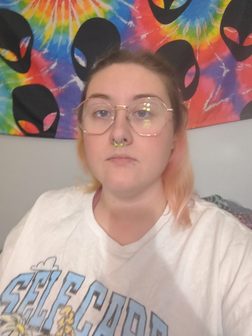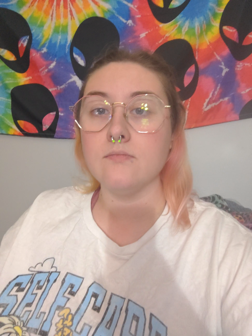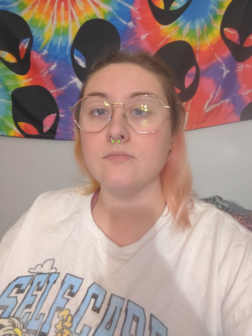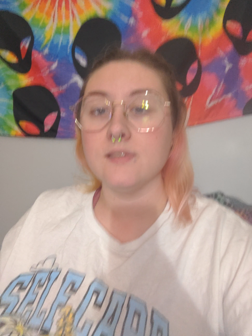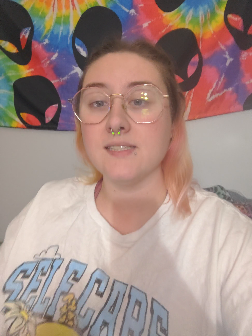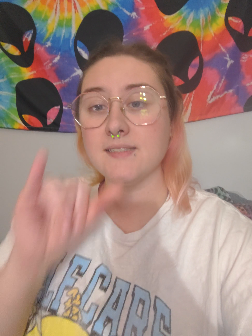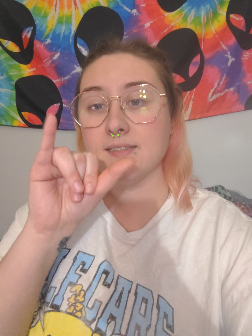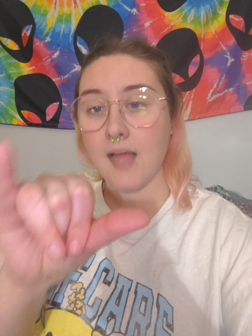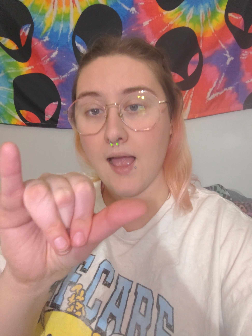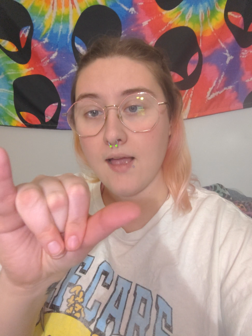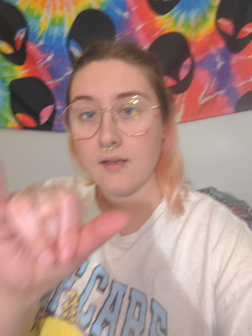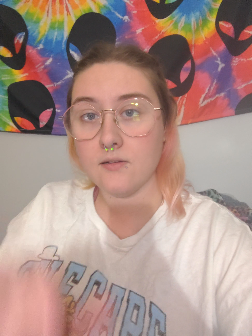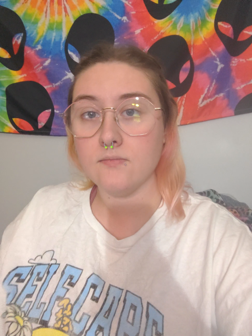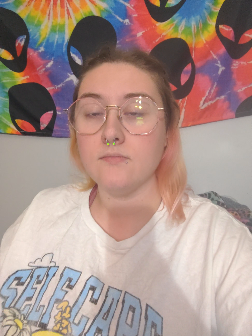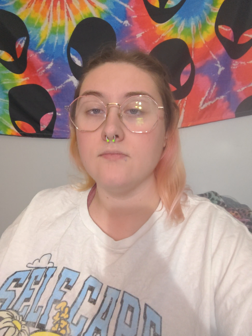stay